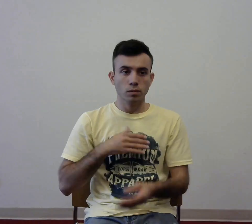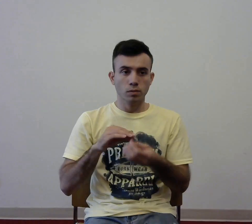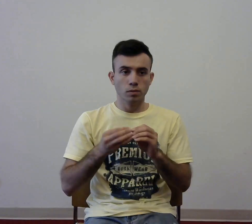problem